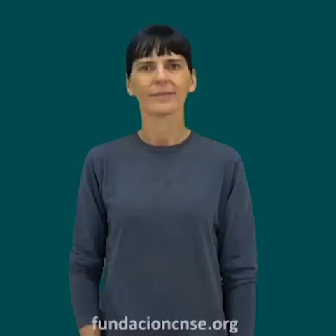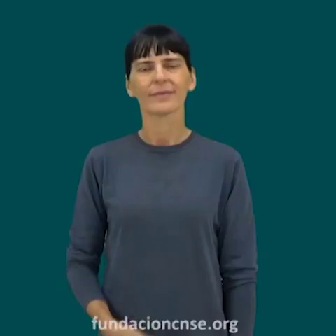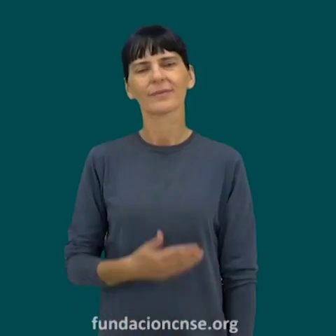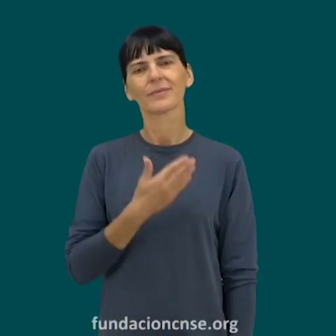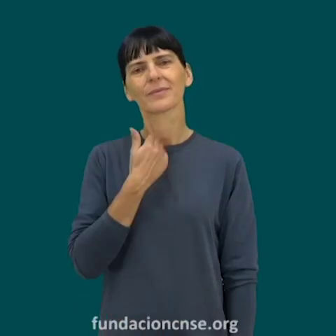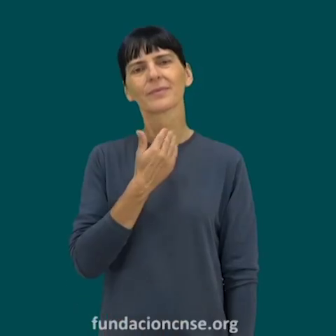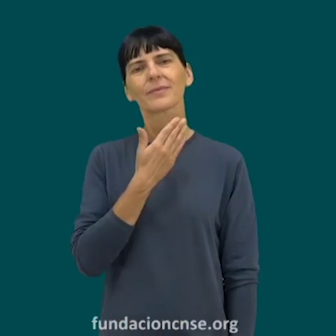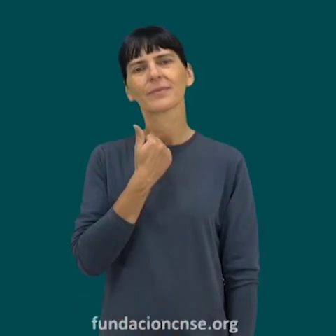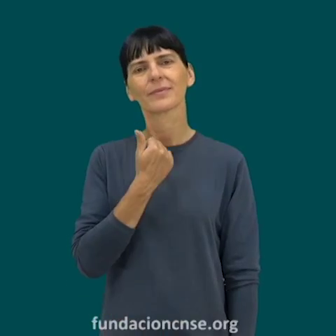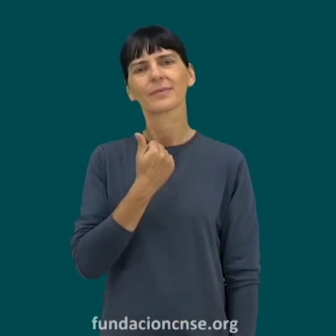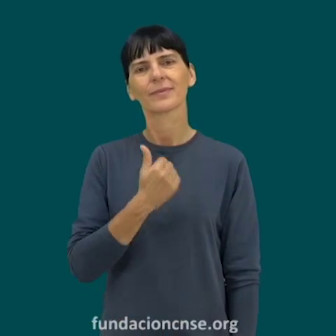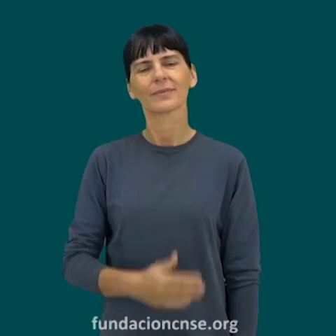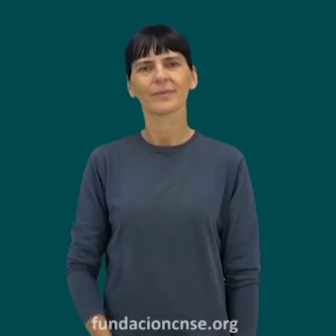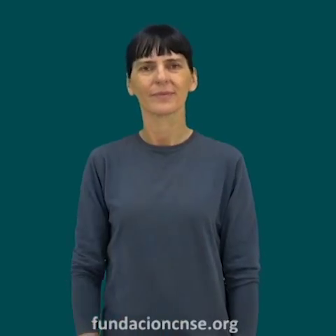apetecer